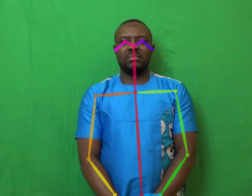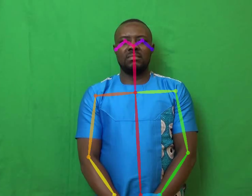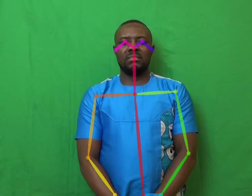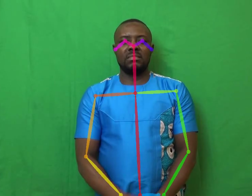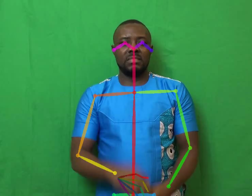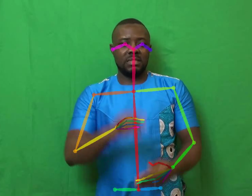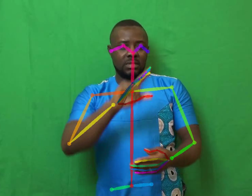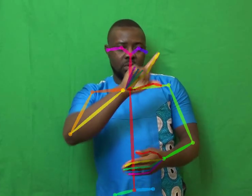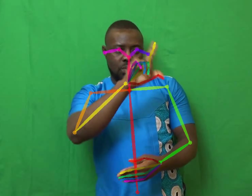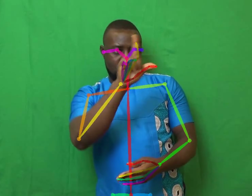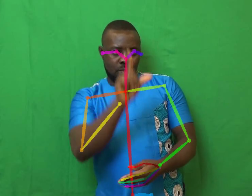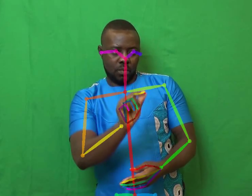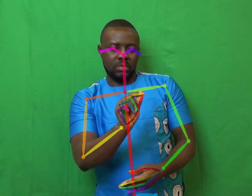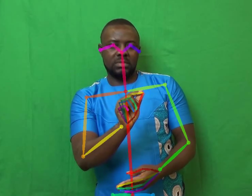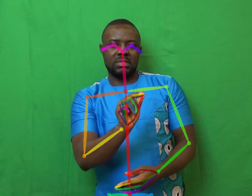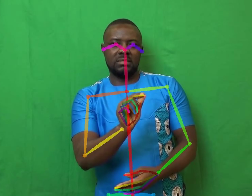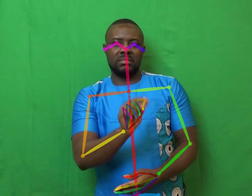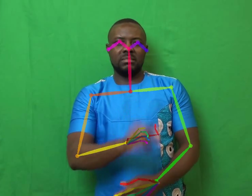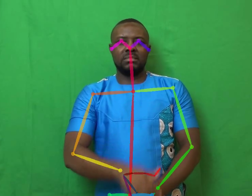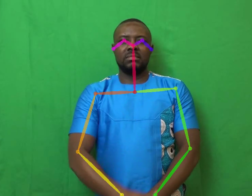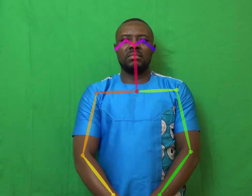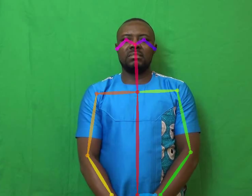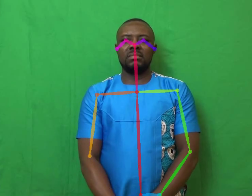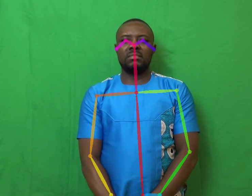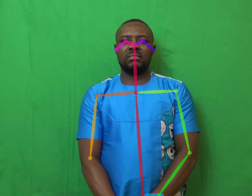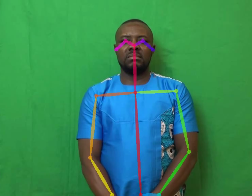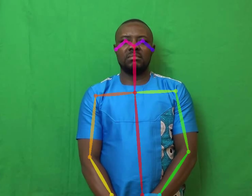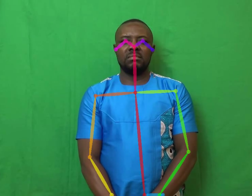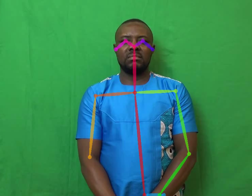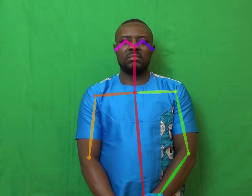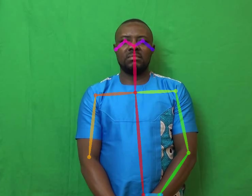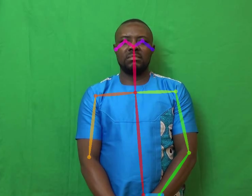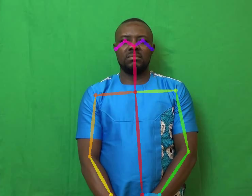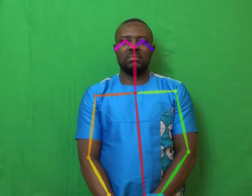WhatsApp